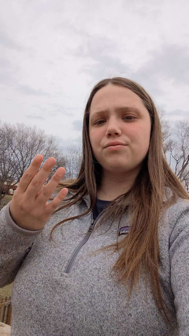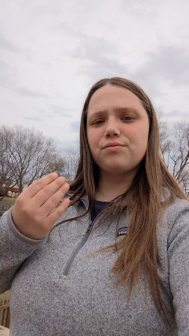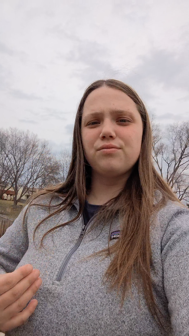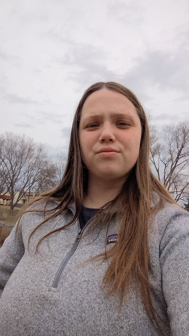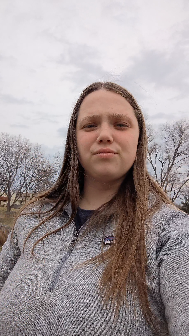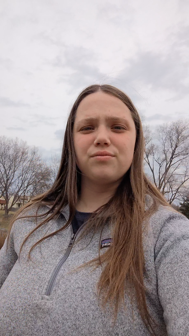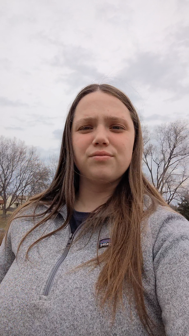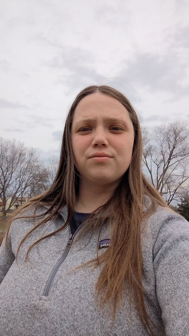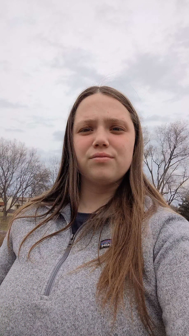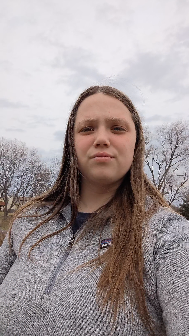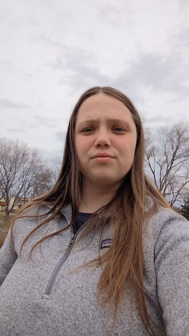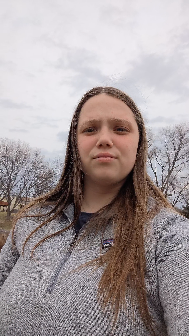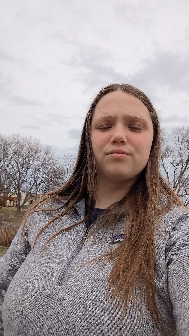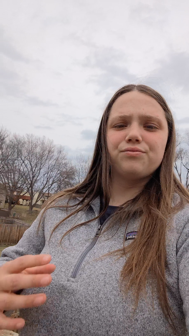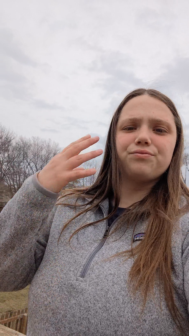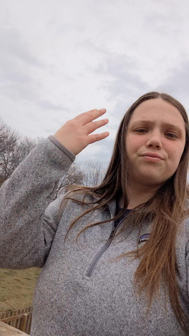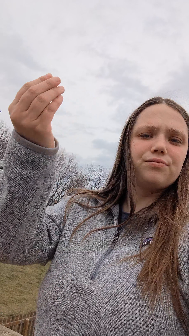going to